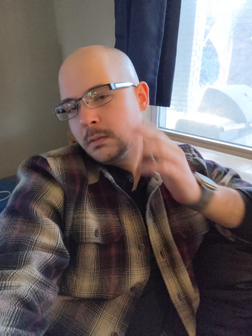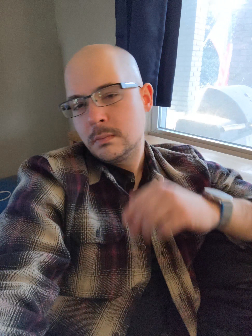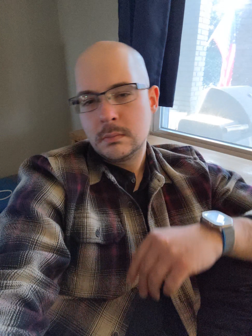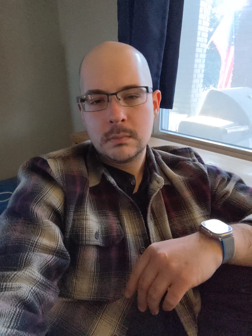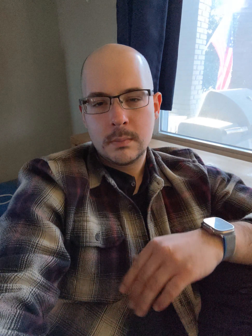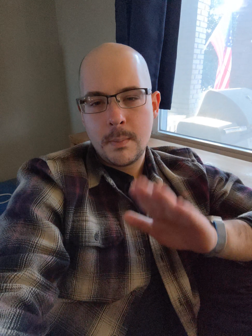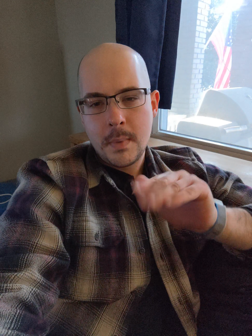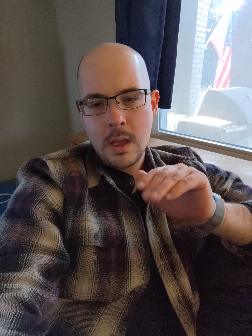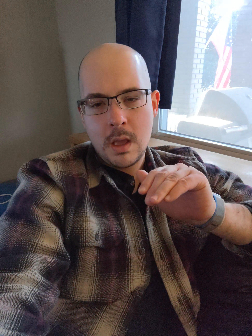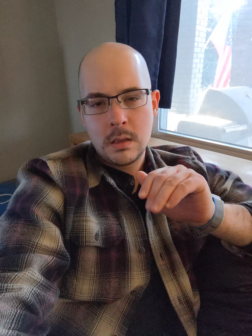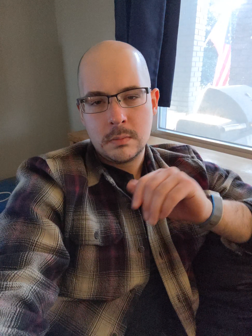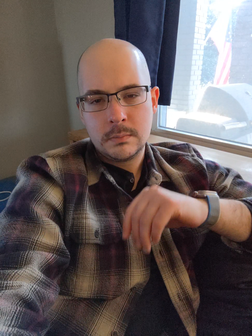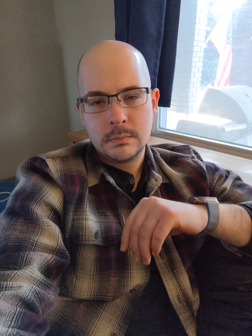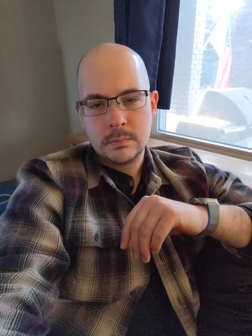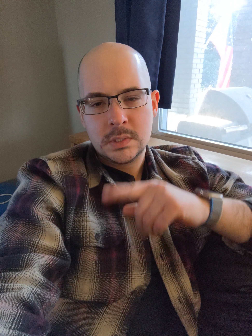bye